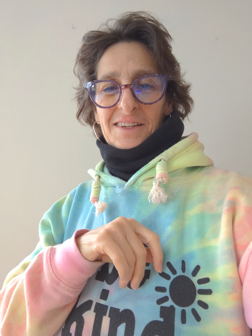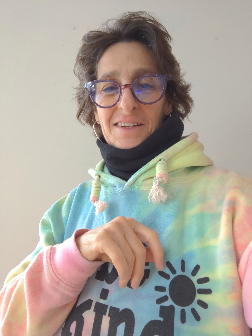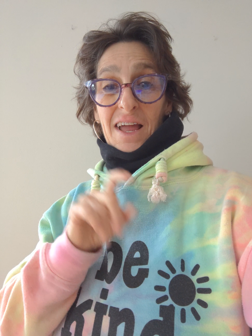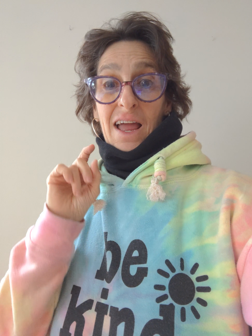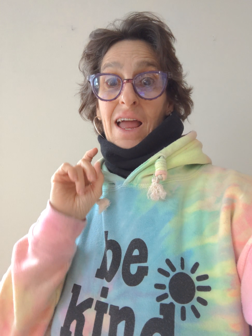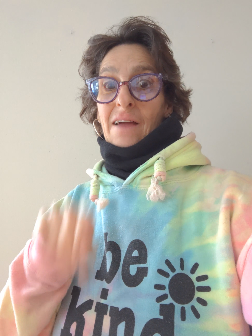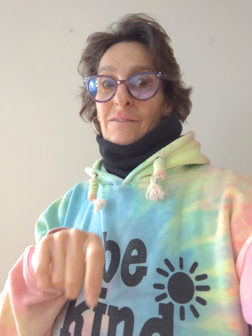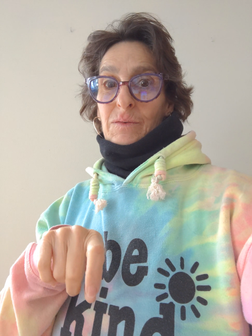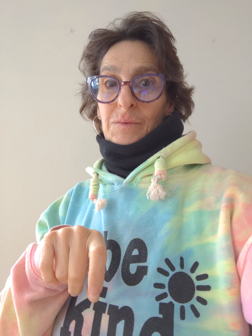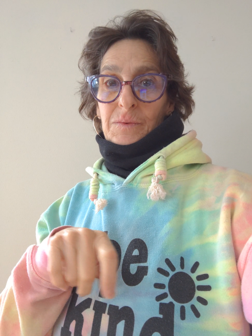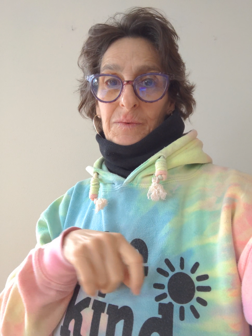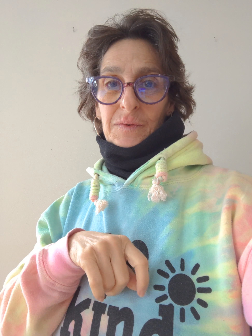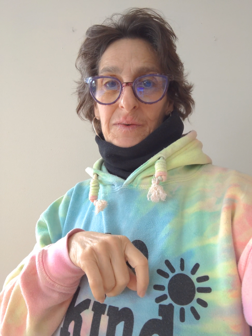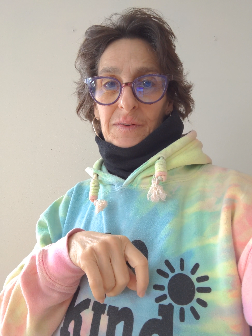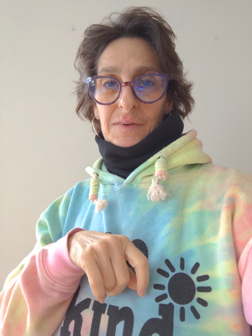have to